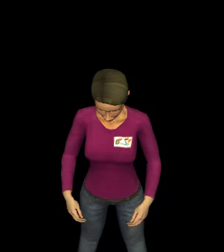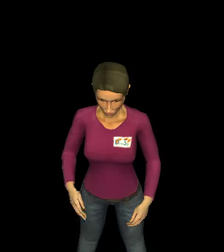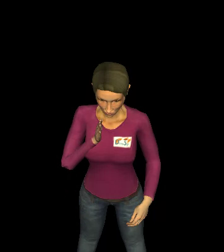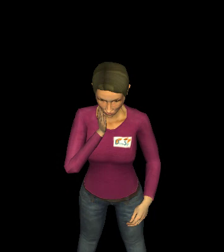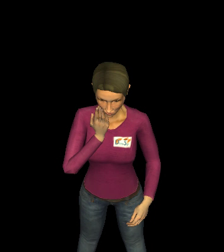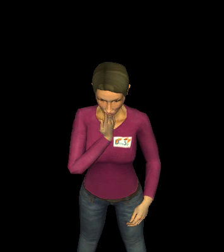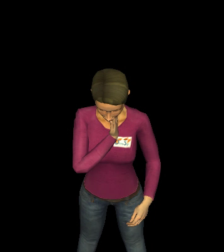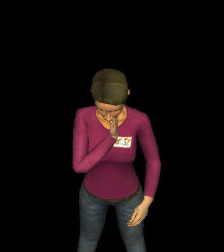جانفي